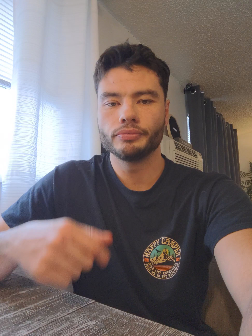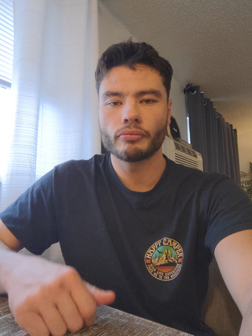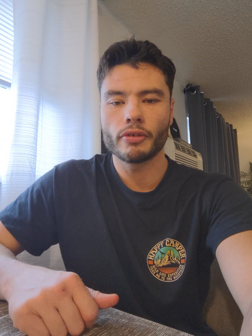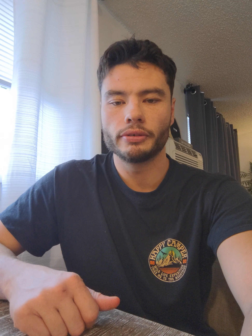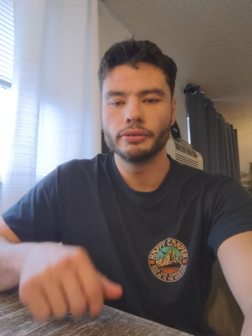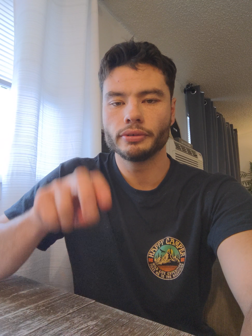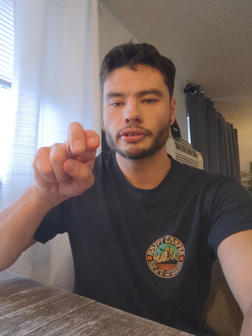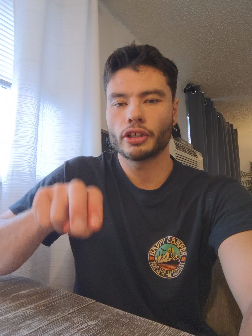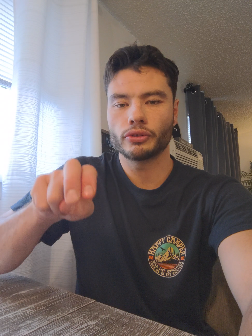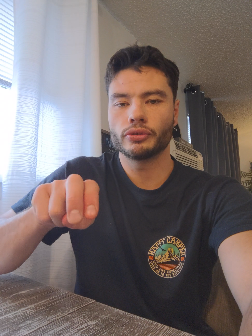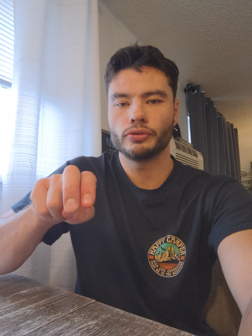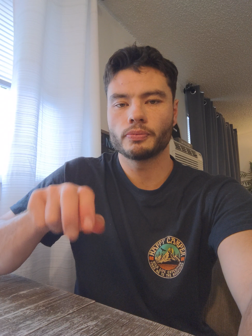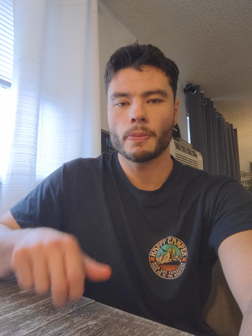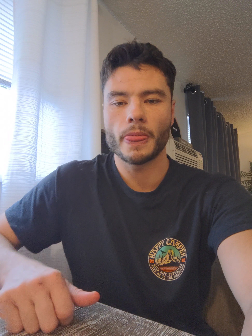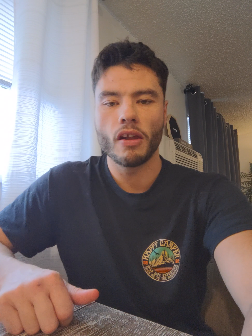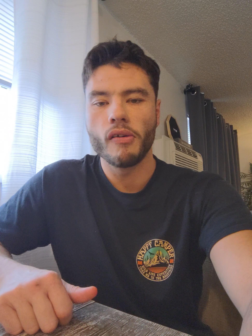chair